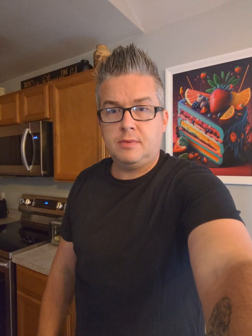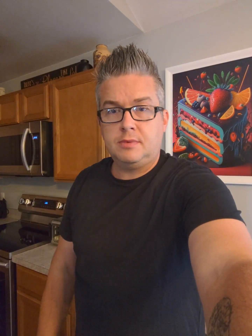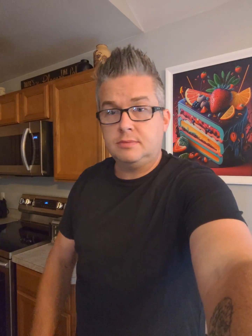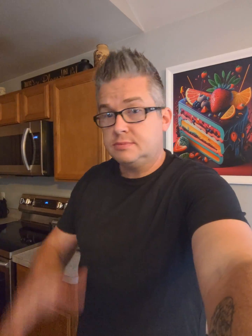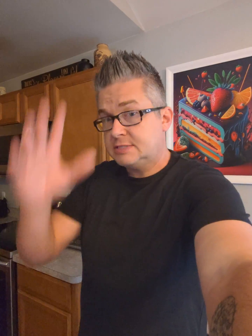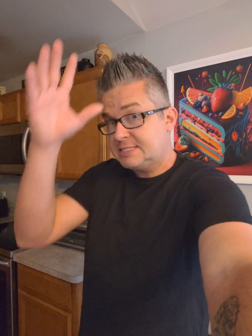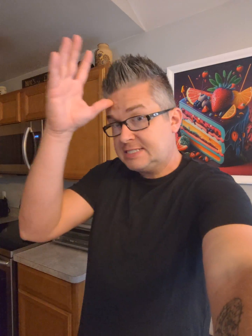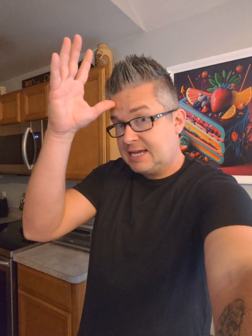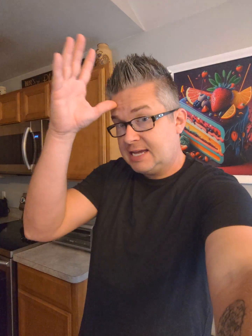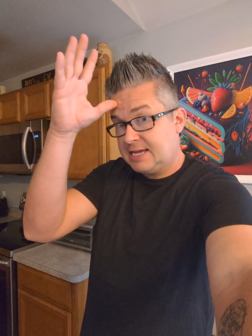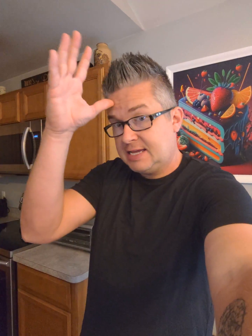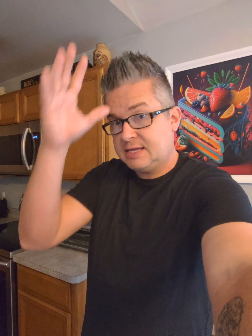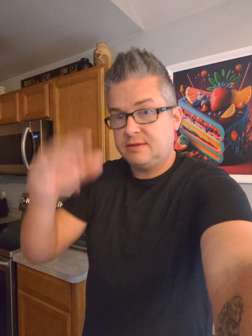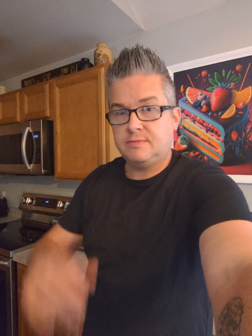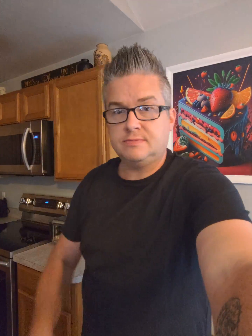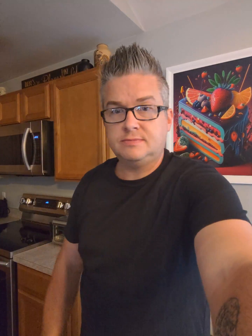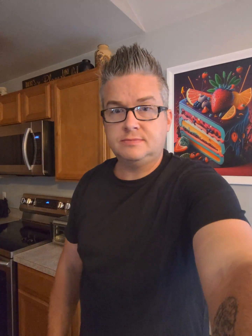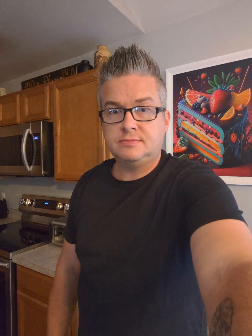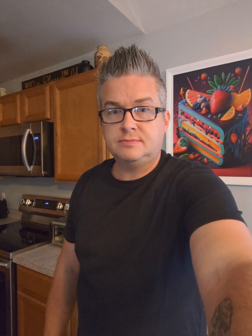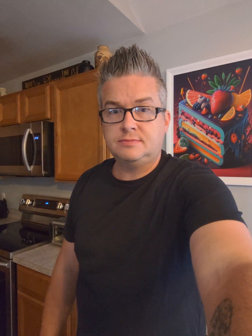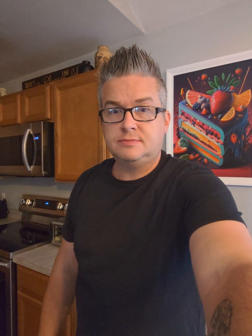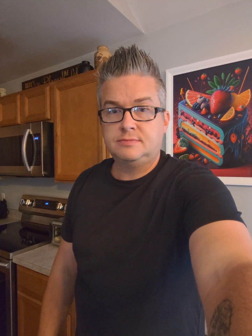daddy